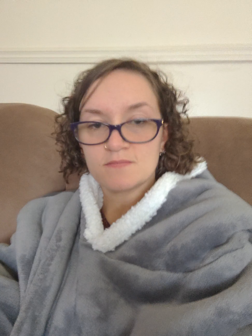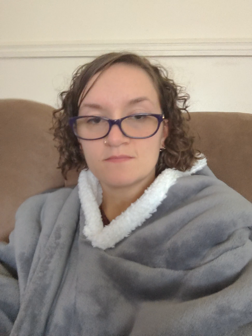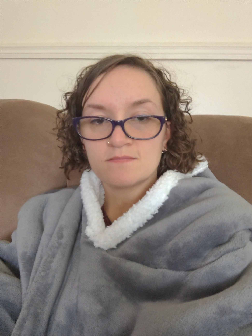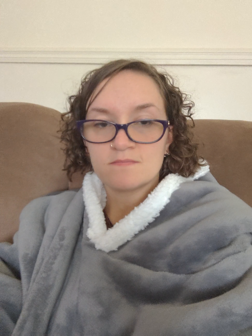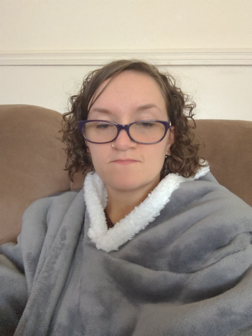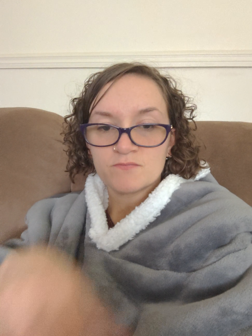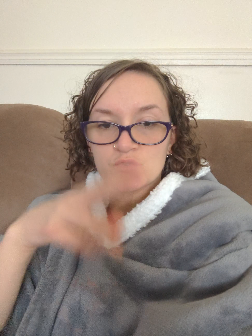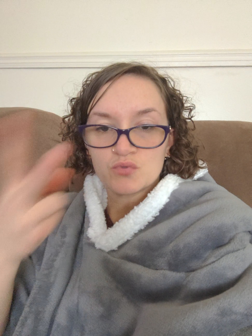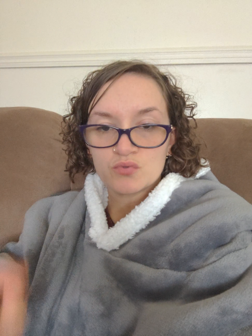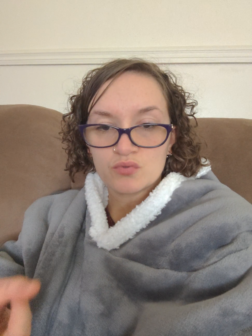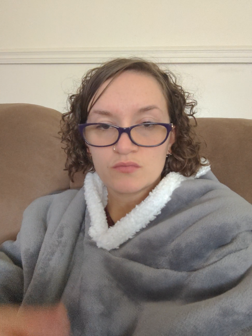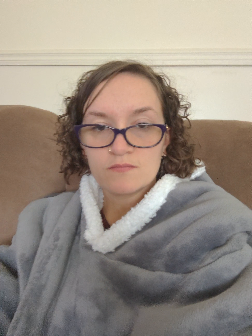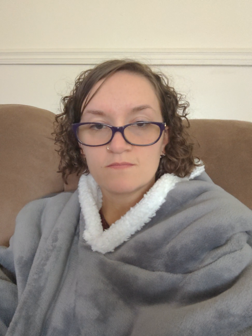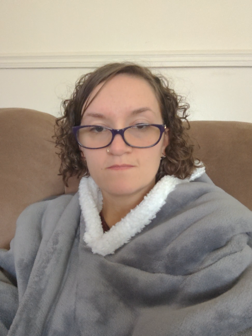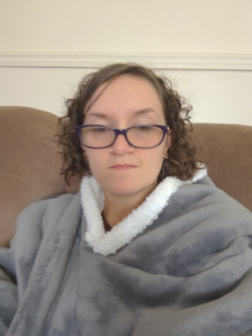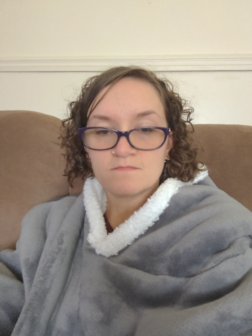fall